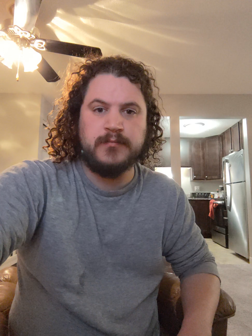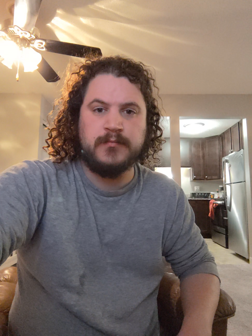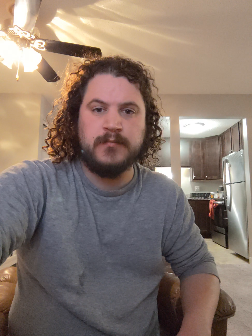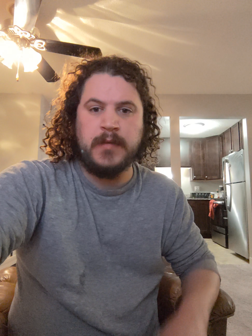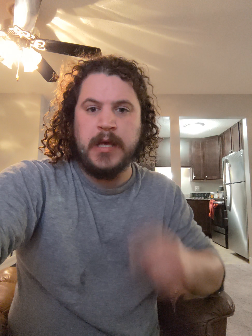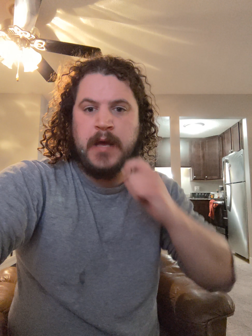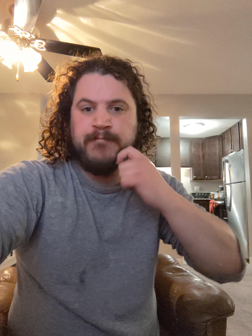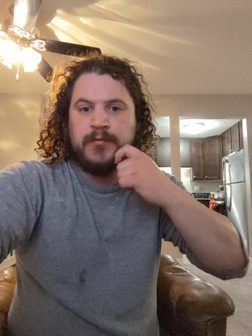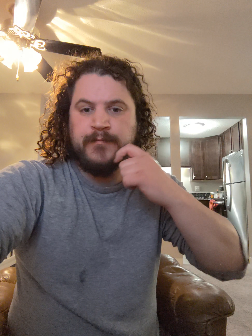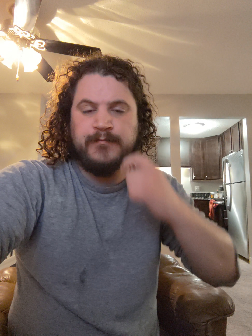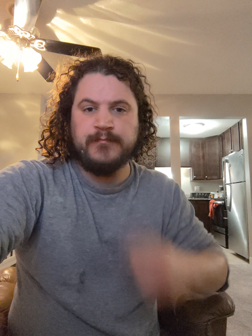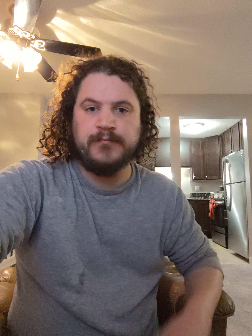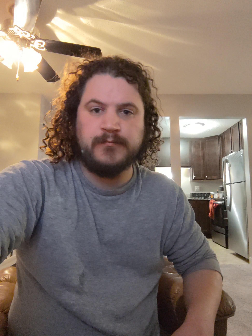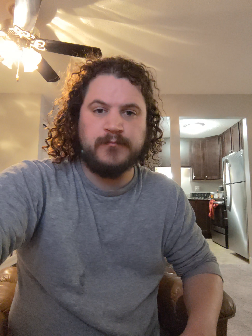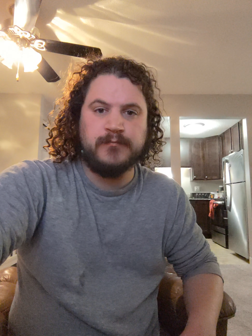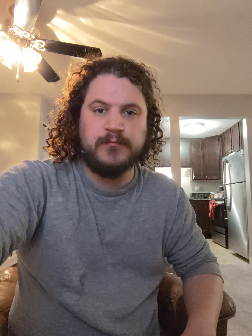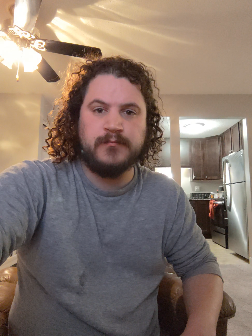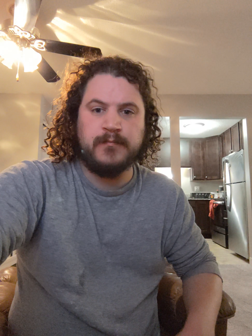apple